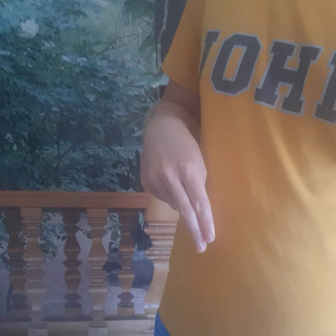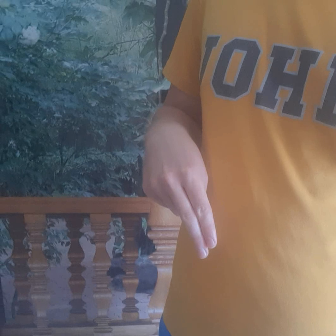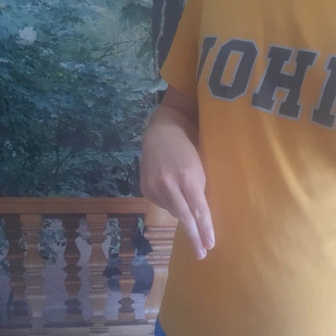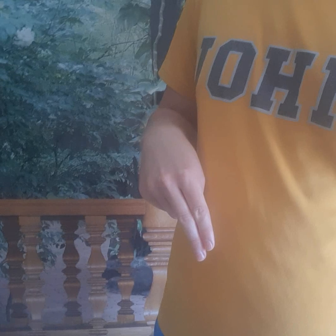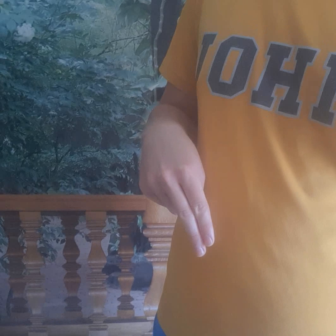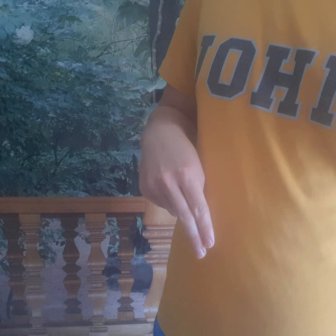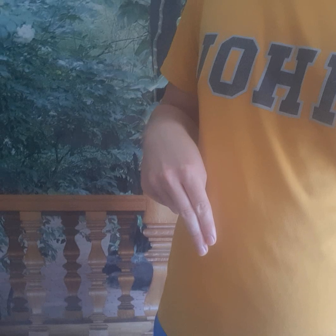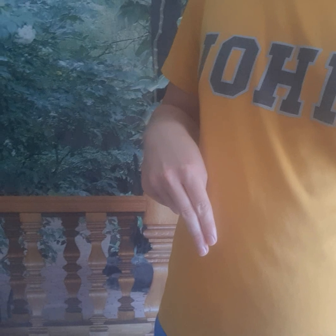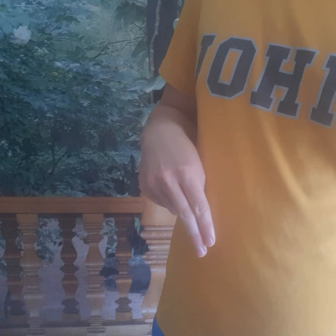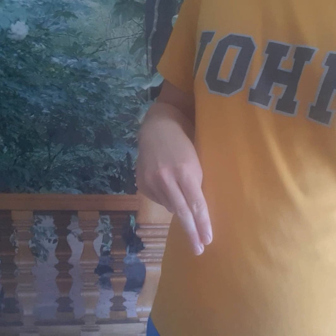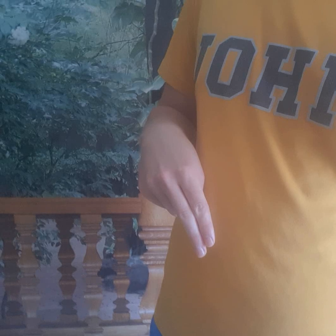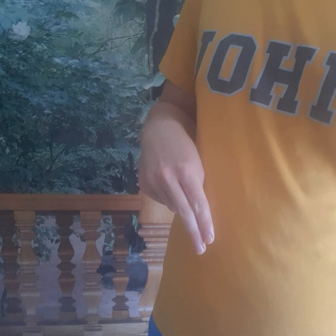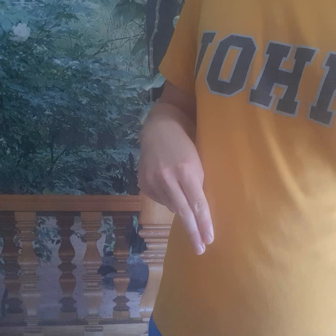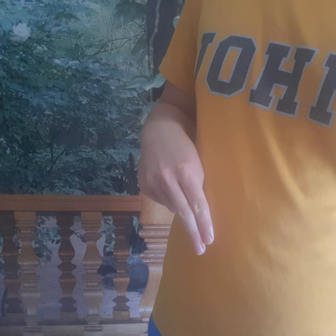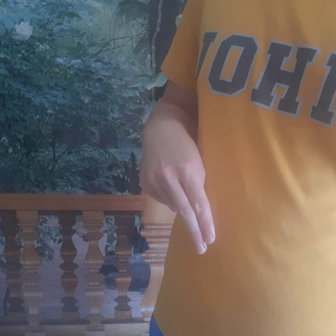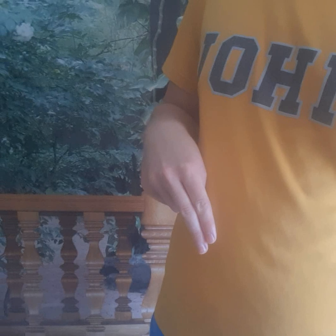П